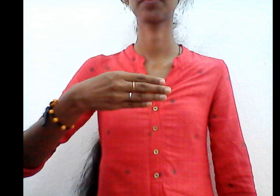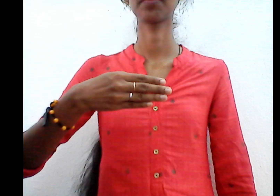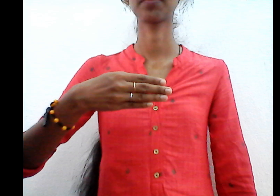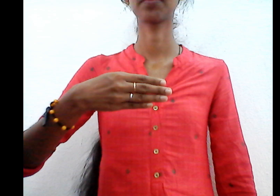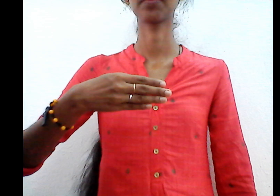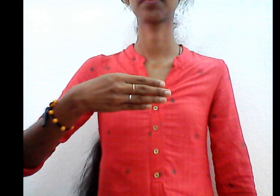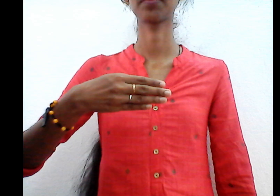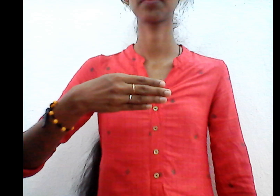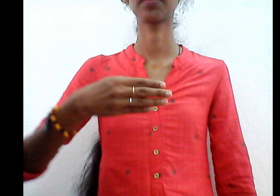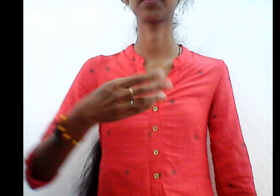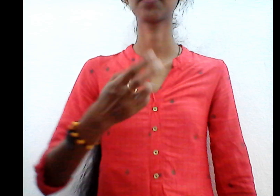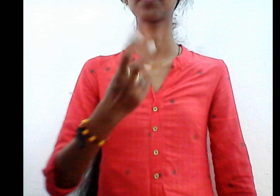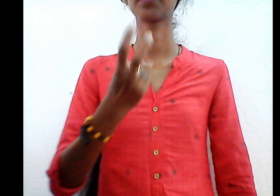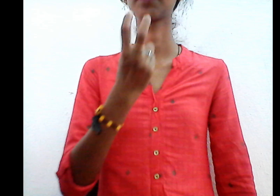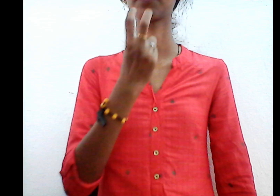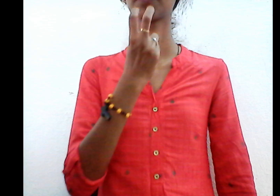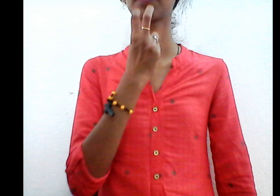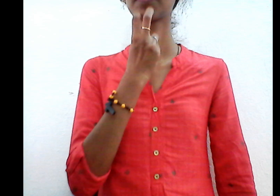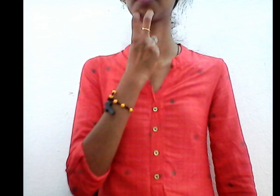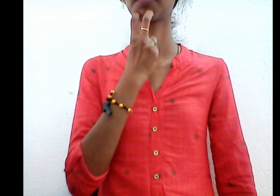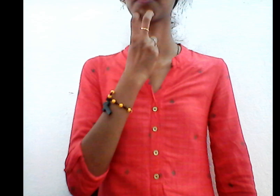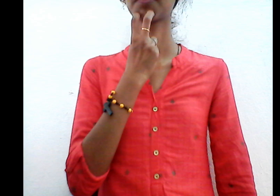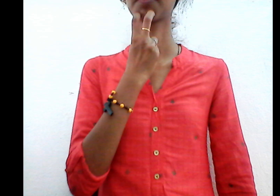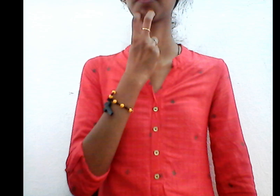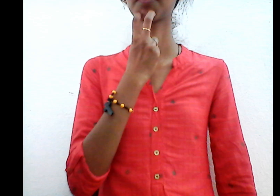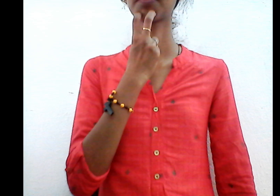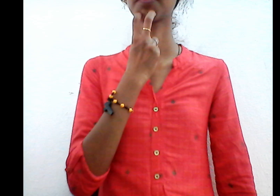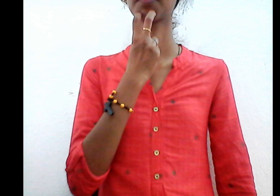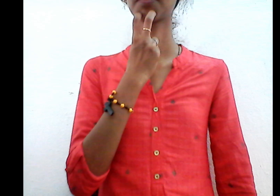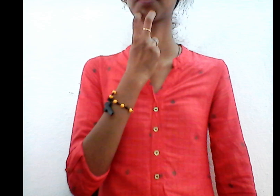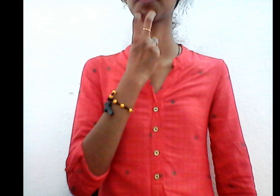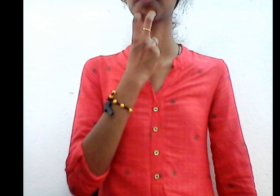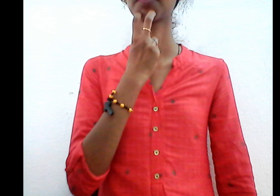അഃ